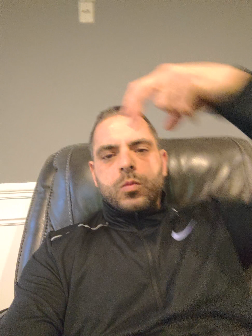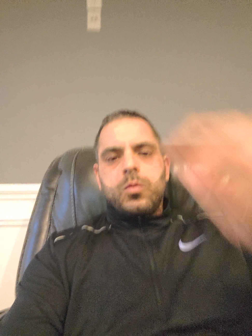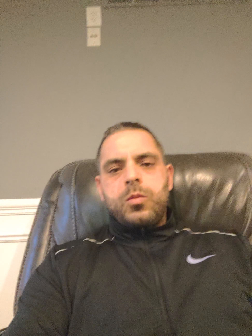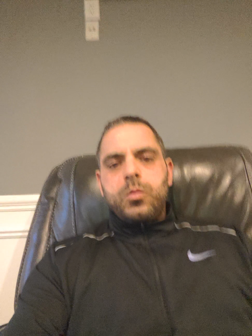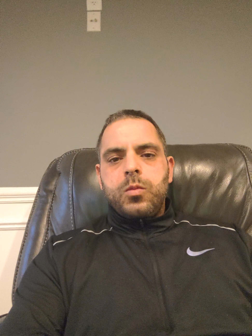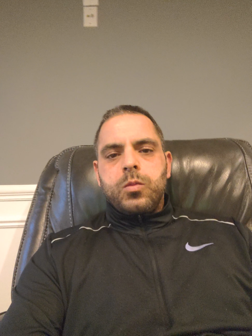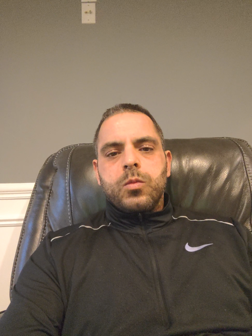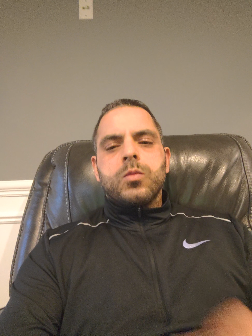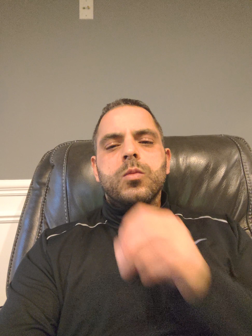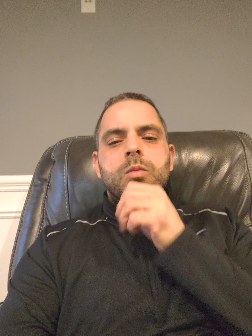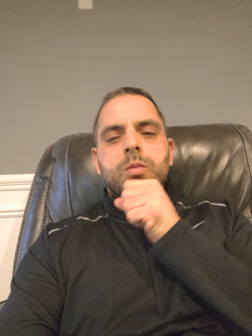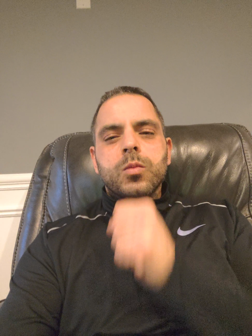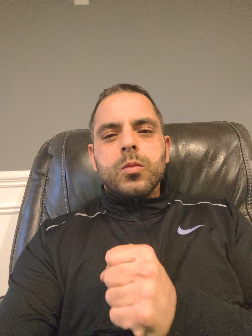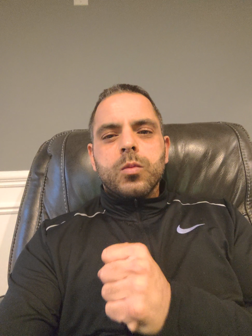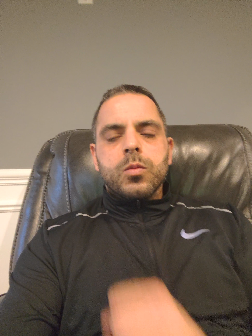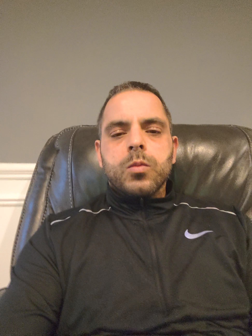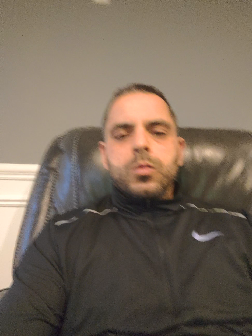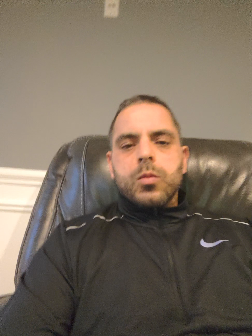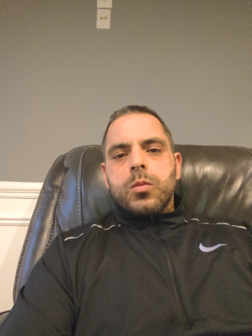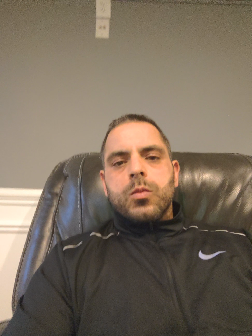old